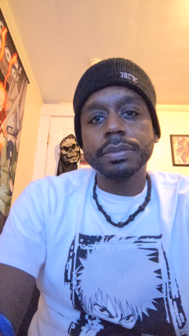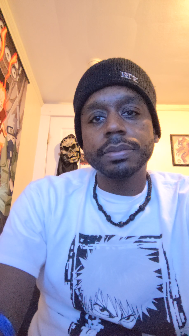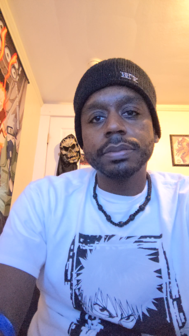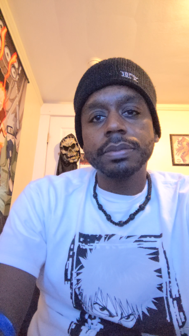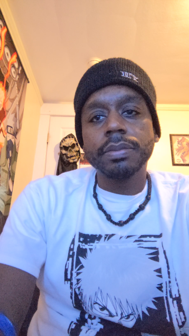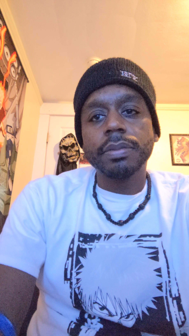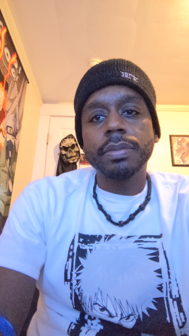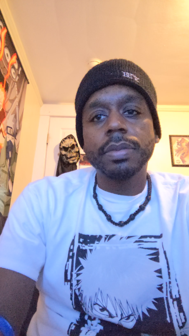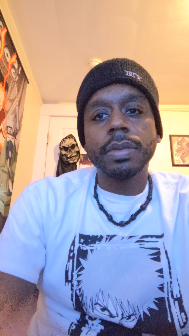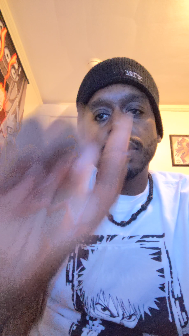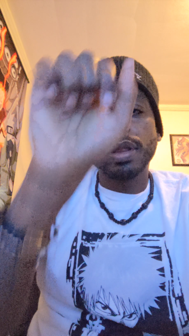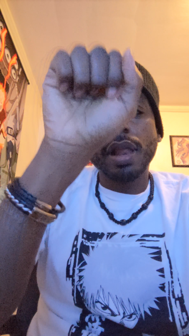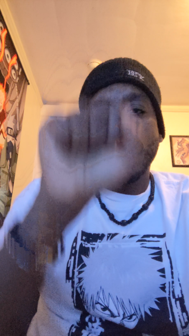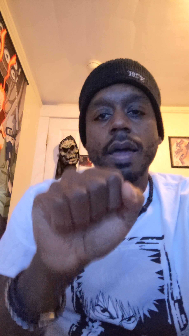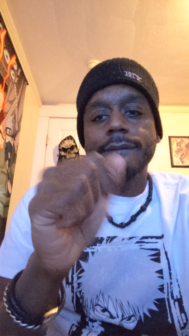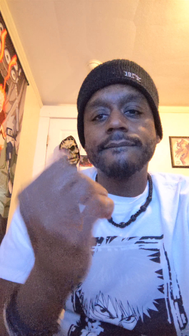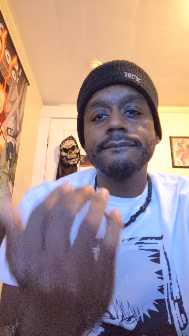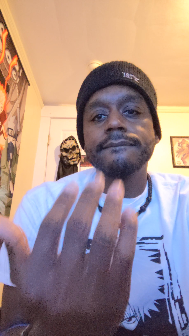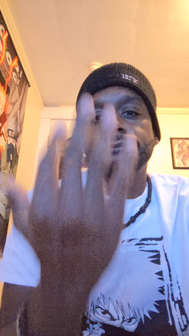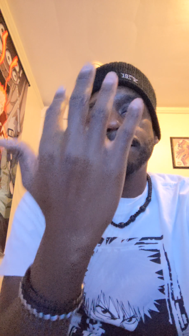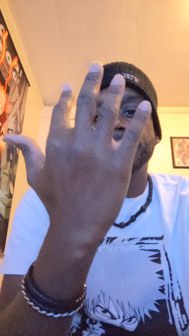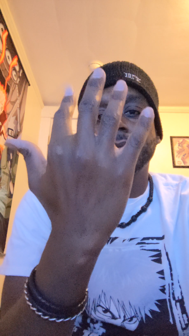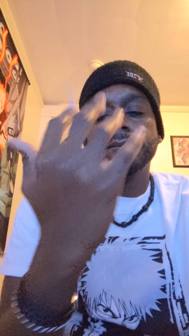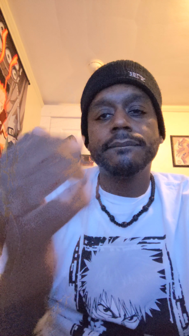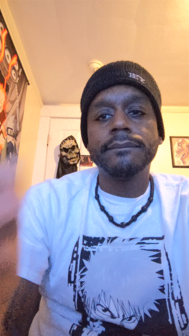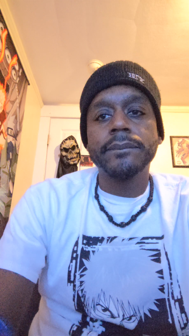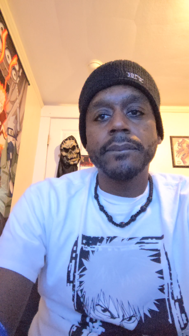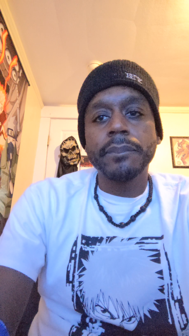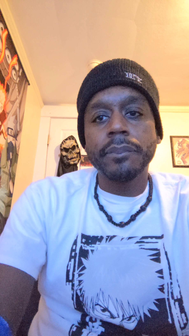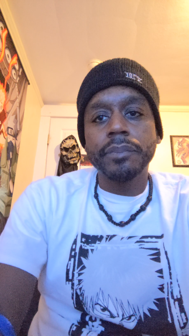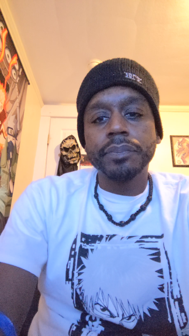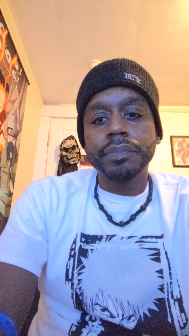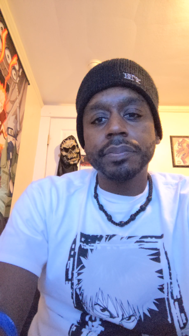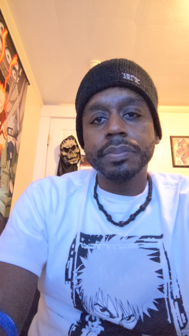gloves